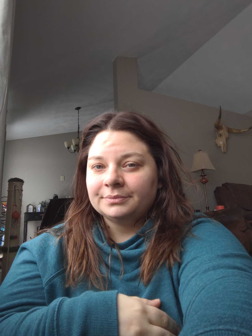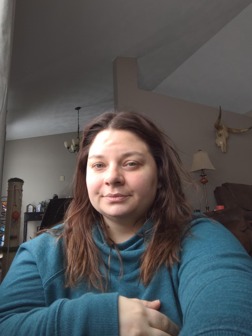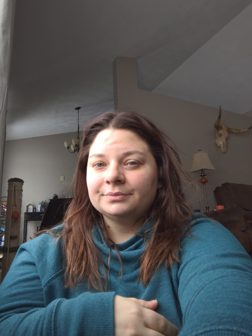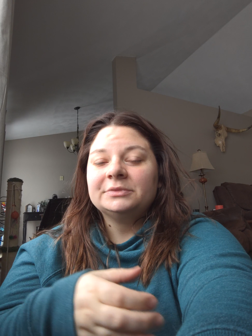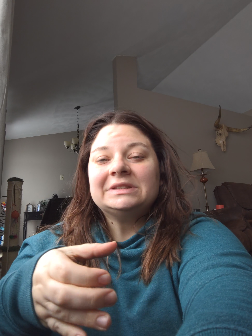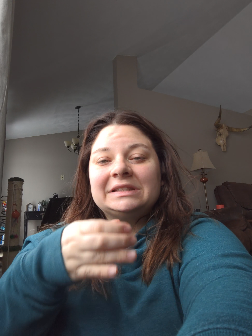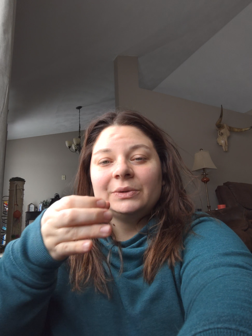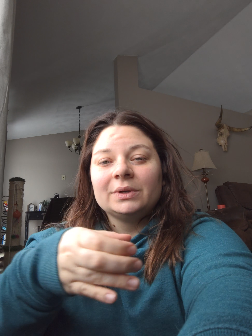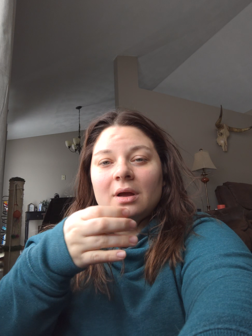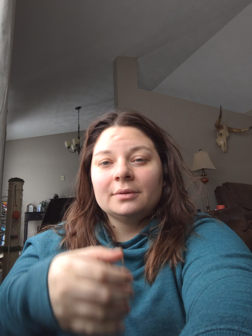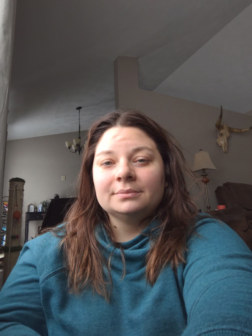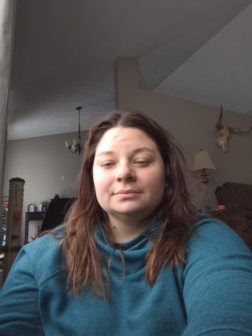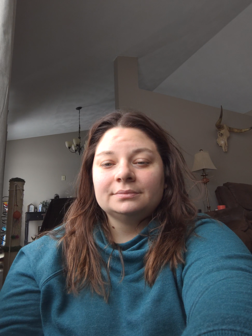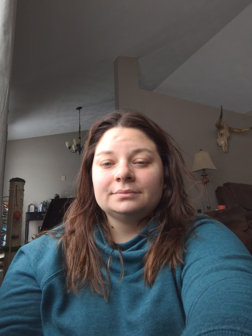cereal